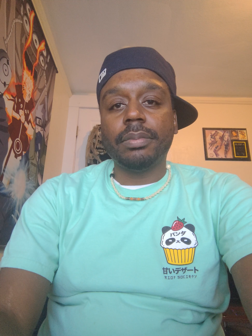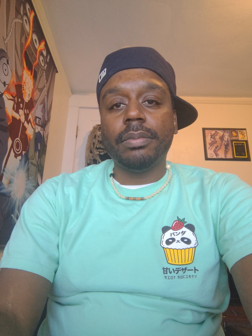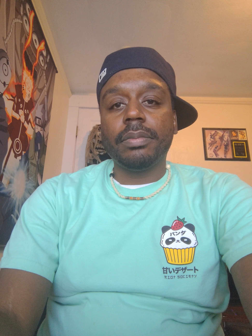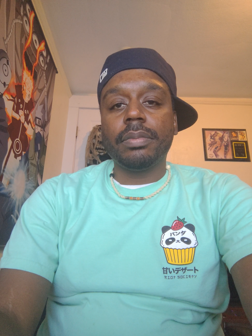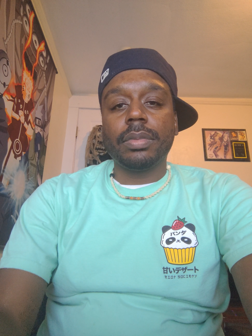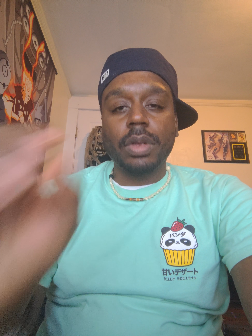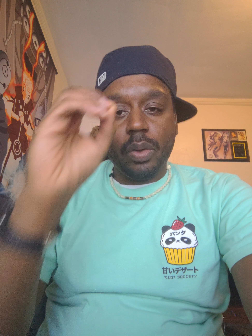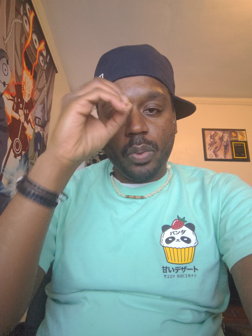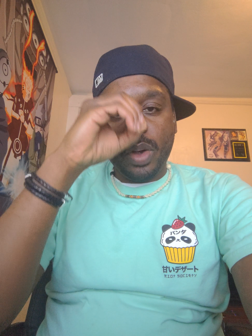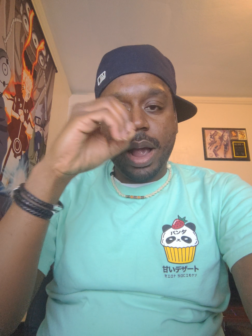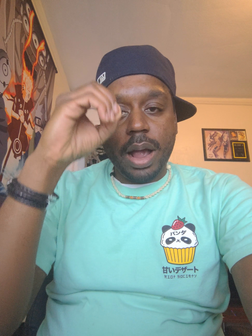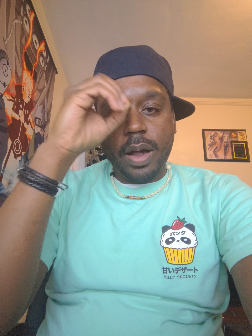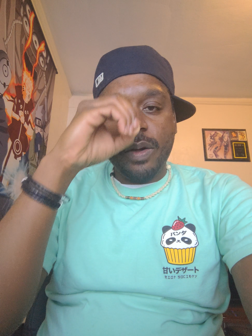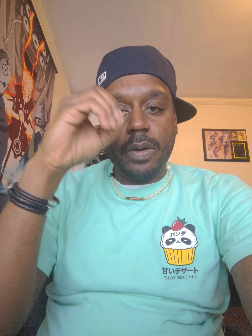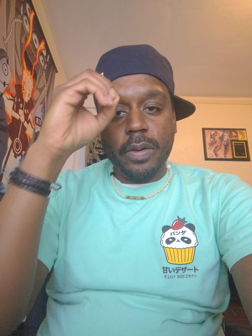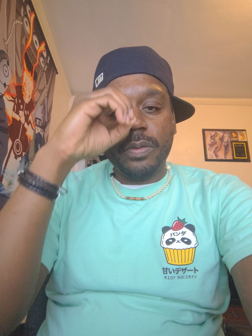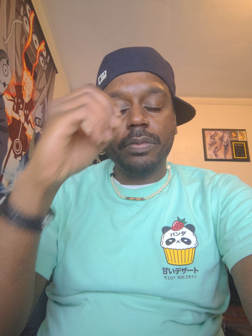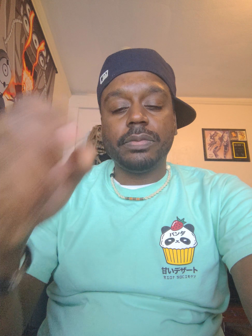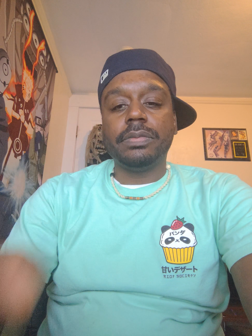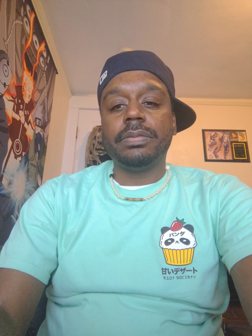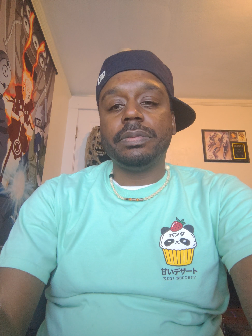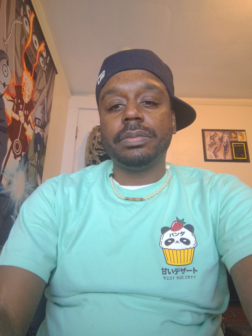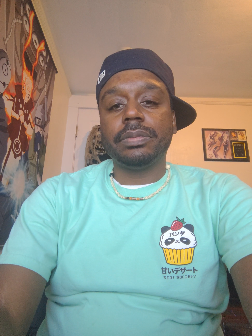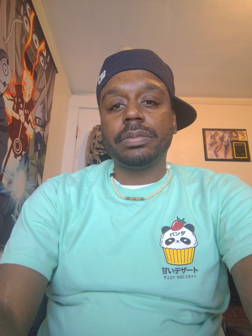owl